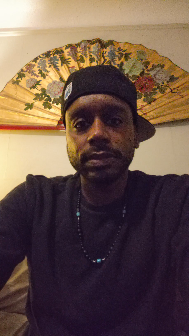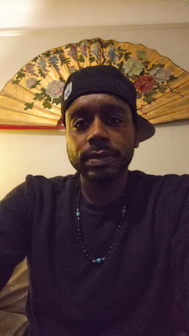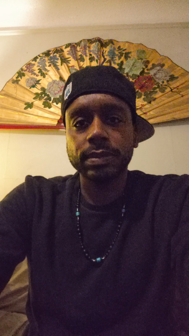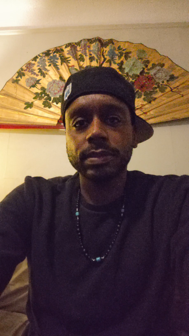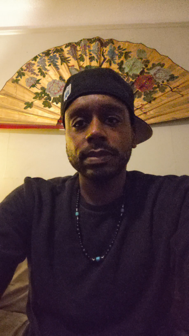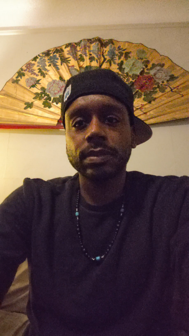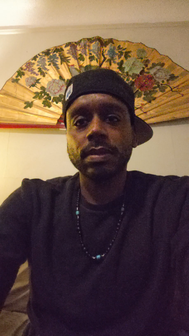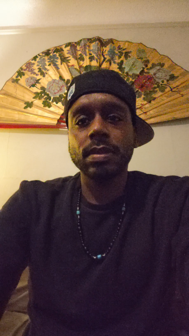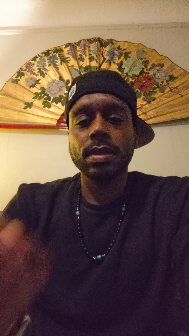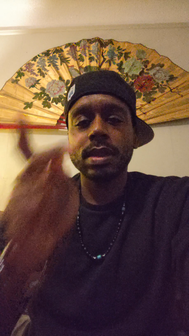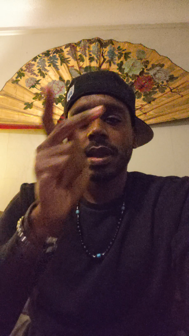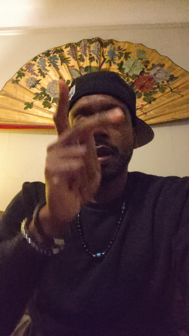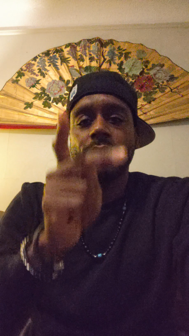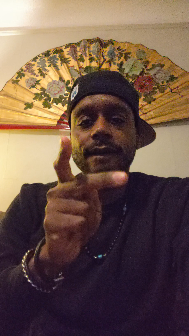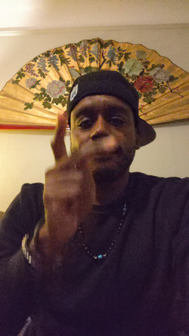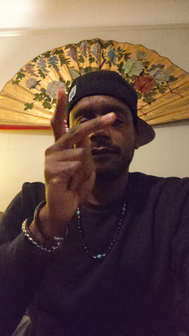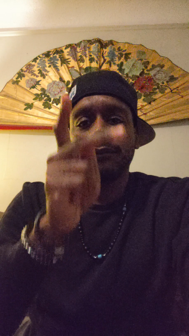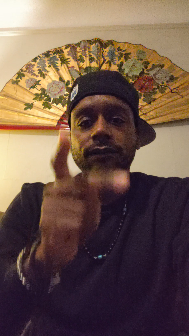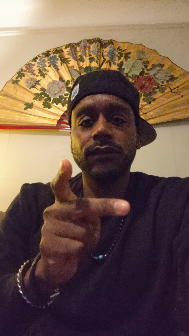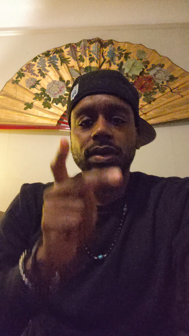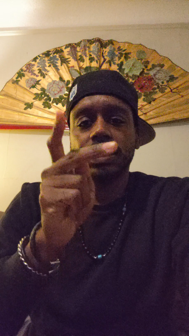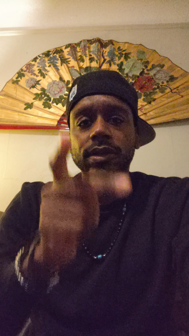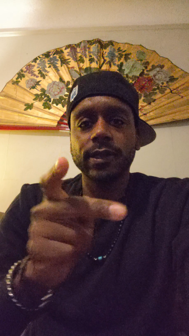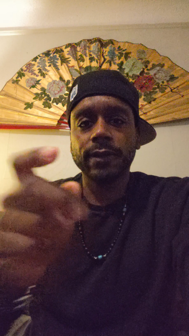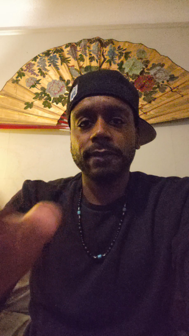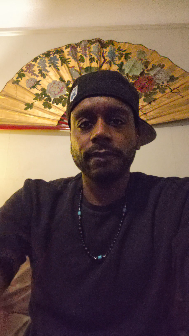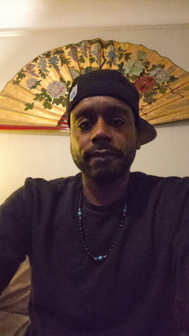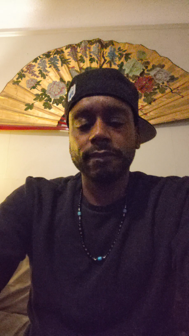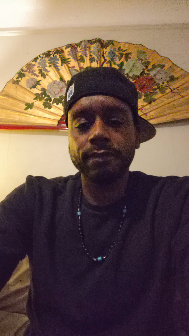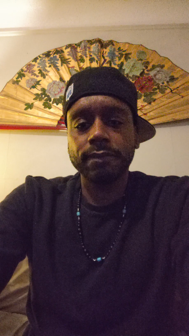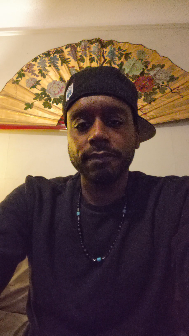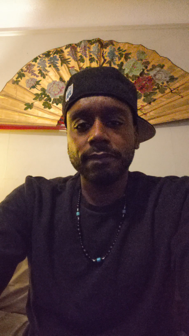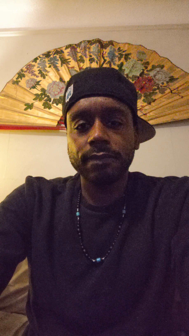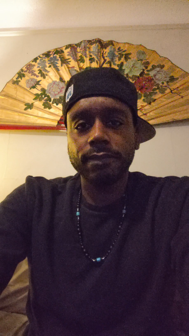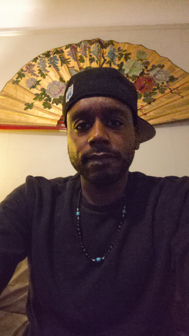careful